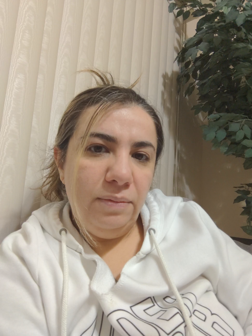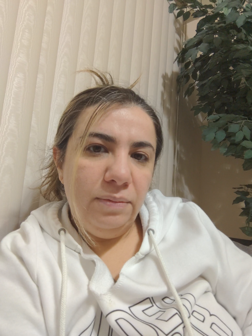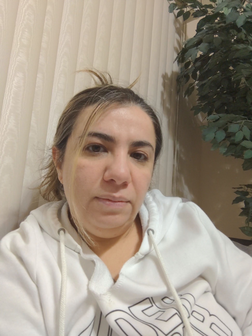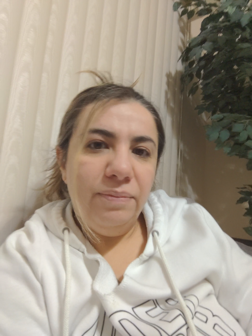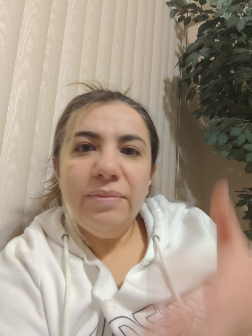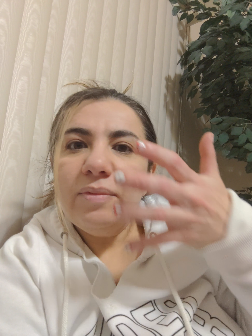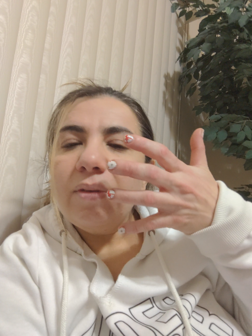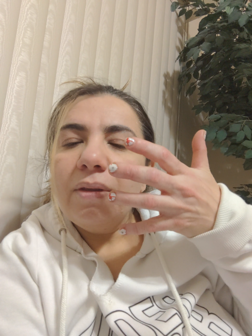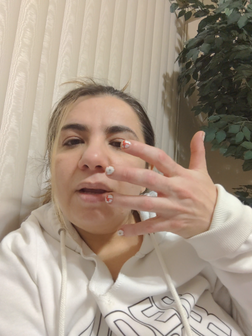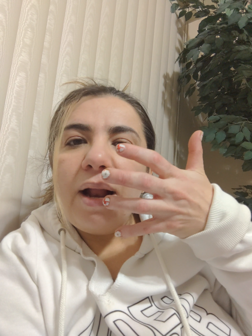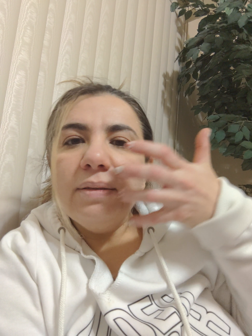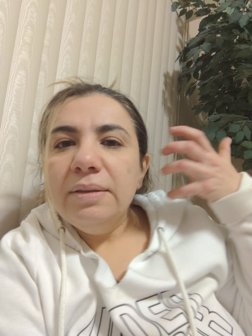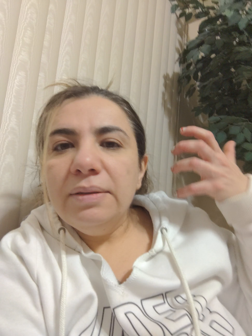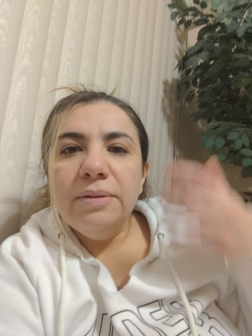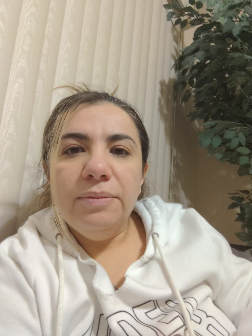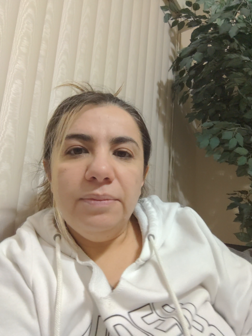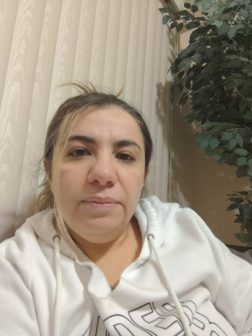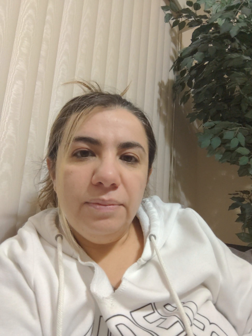tiger